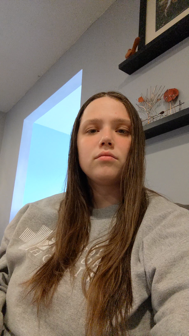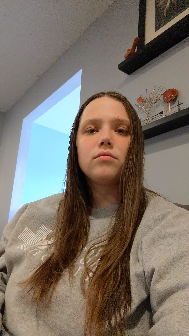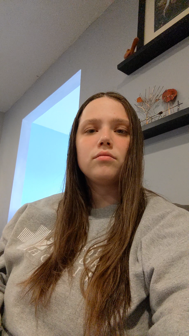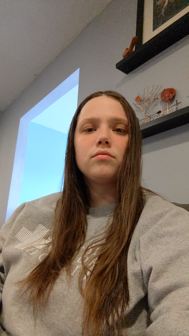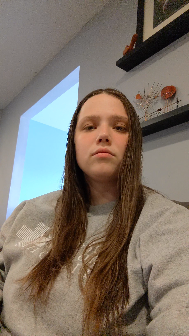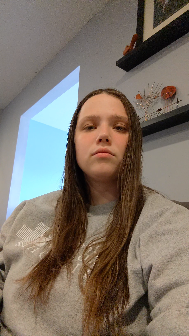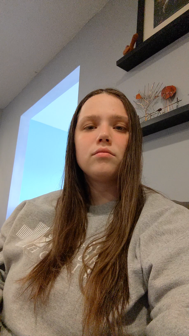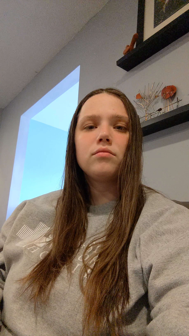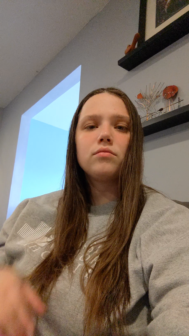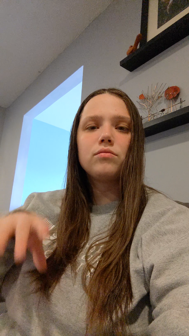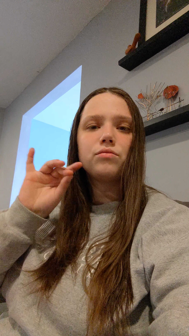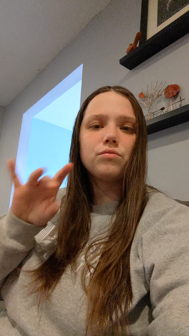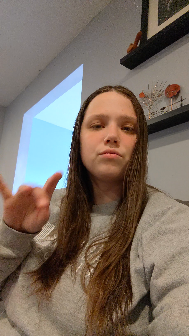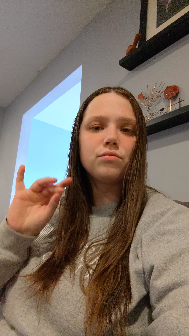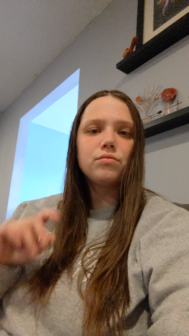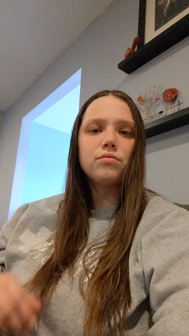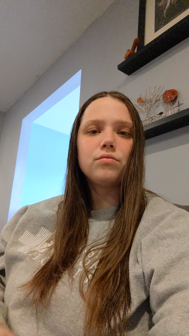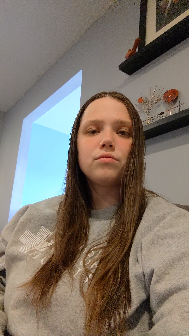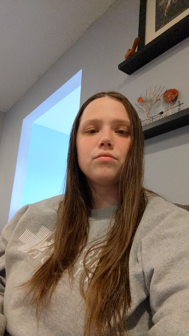choose